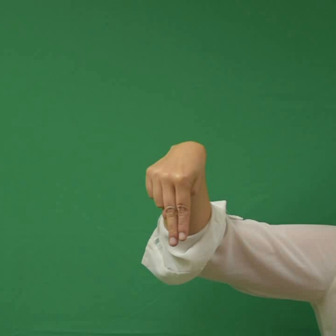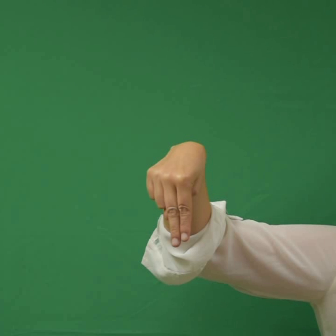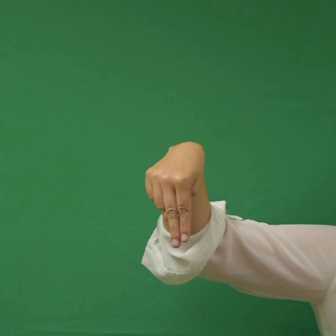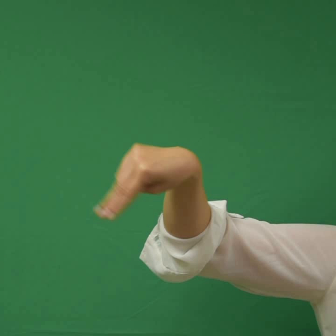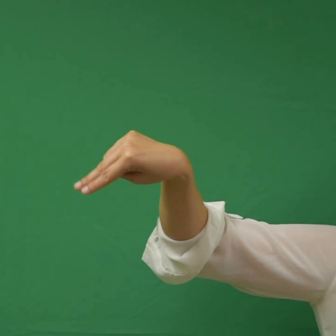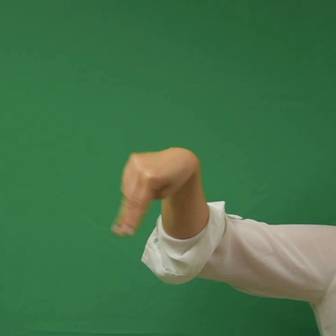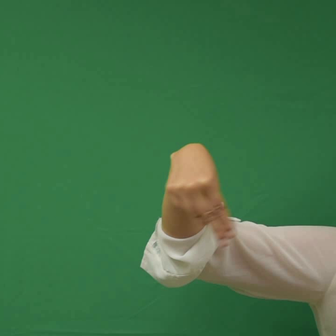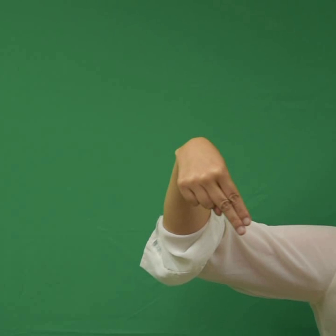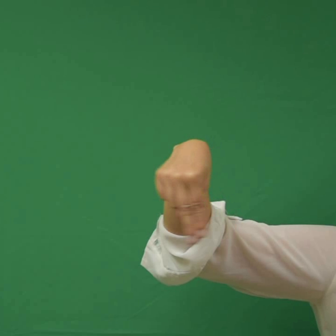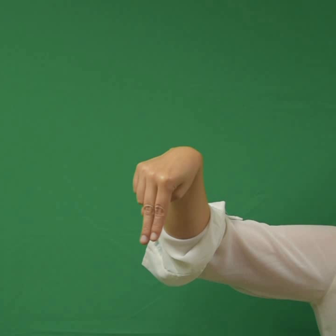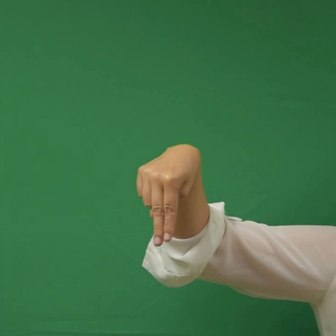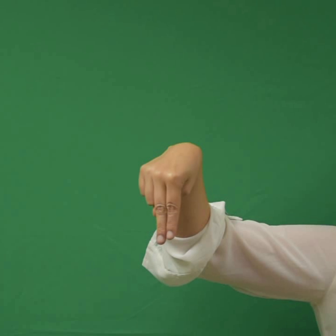Ñ